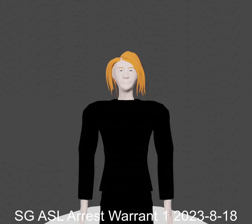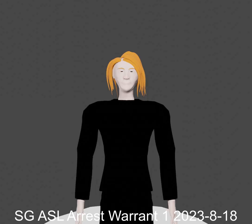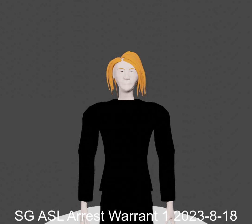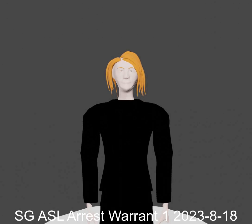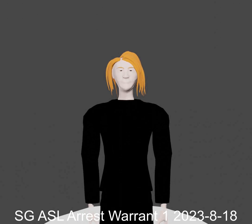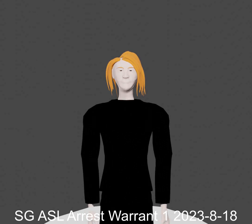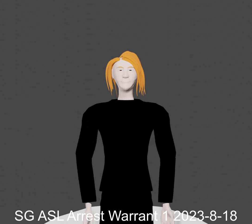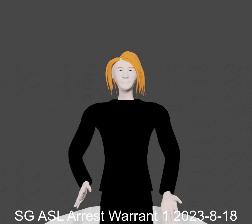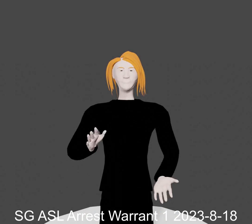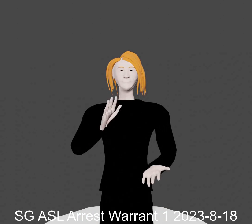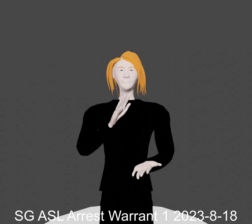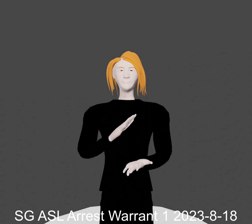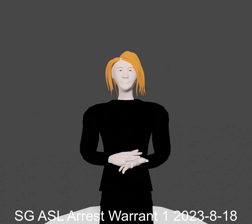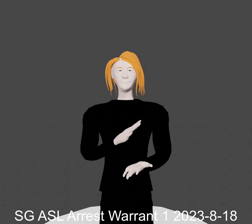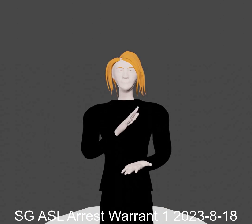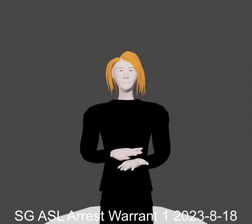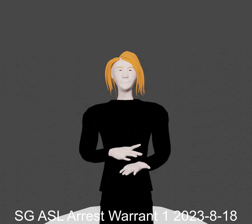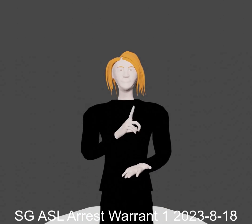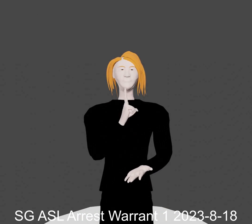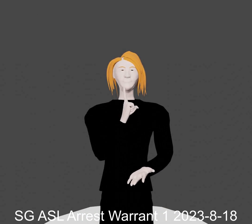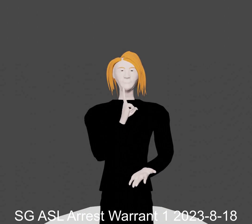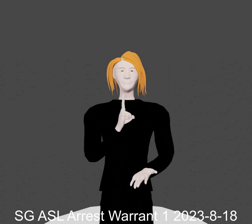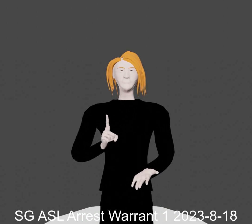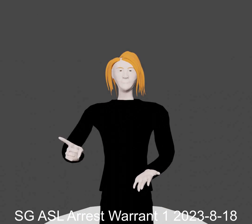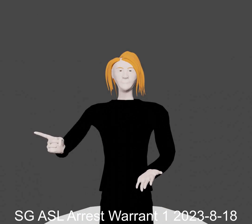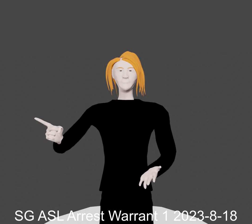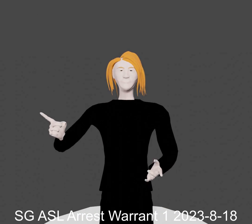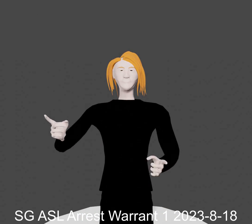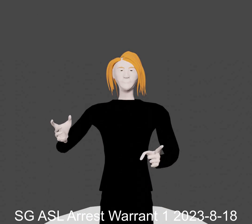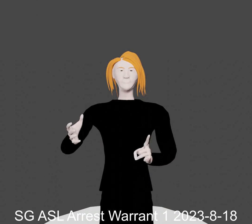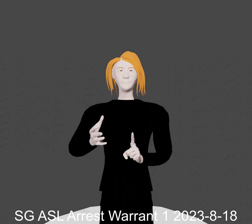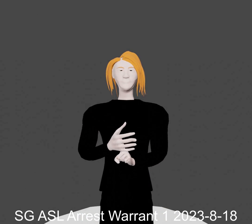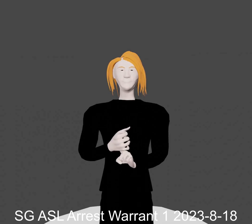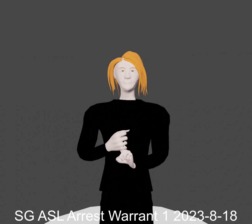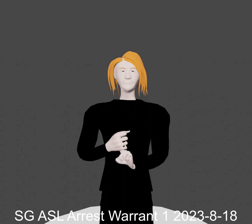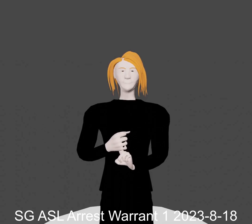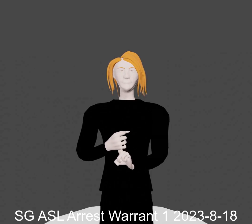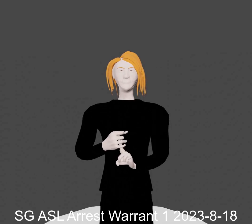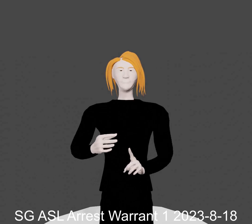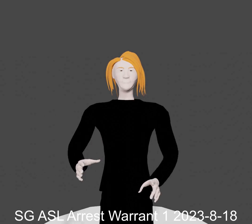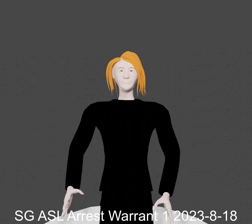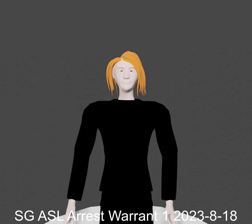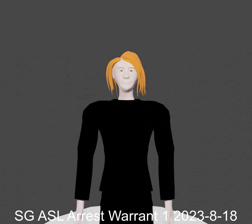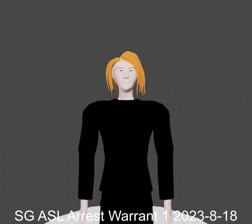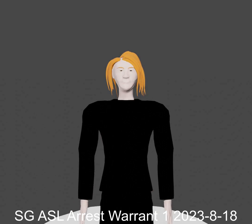Arrest Warrant